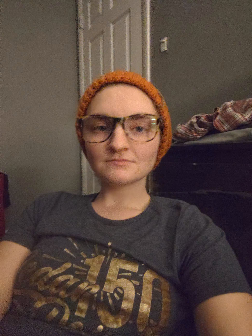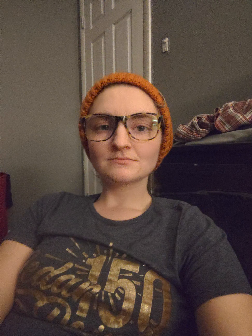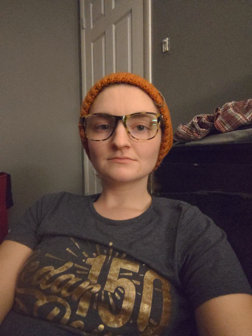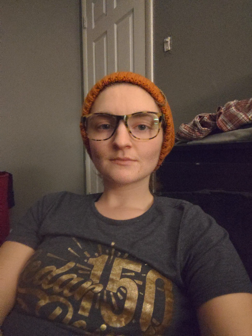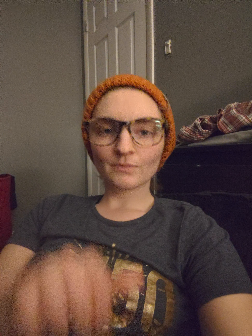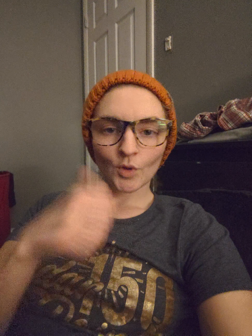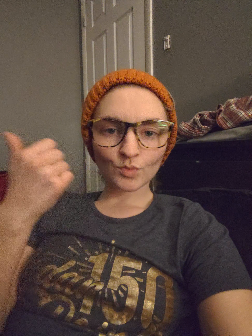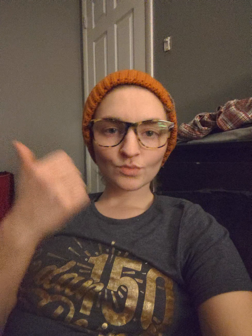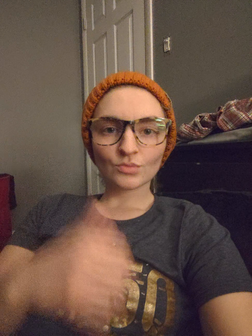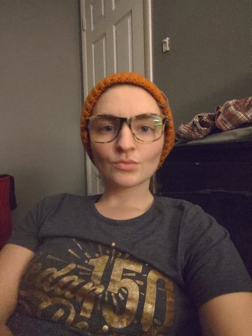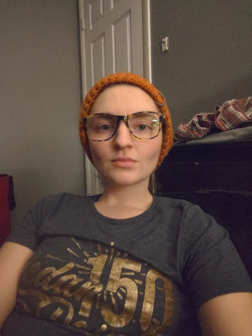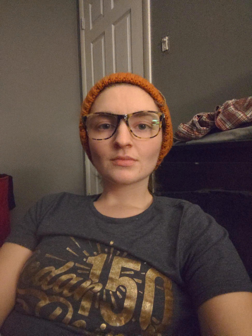another